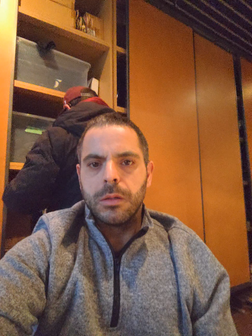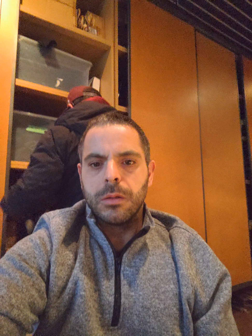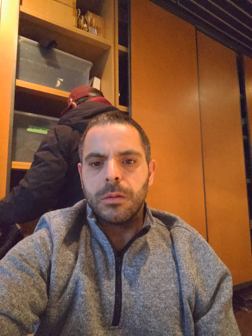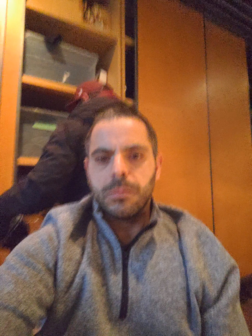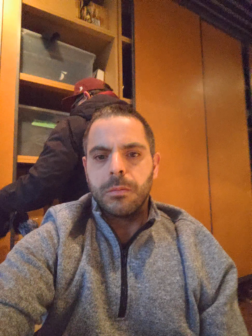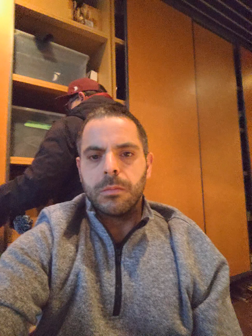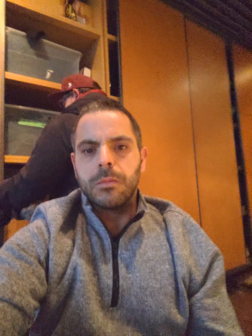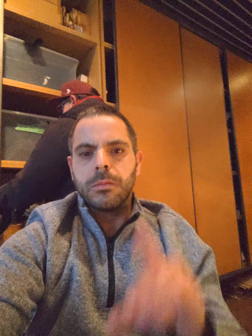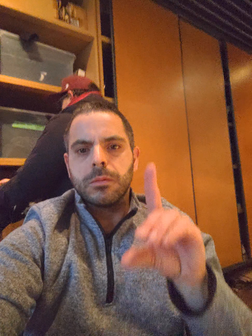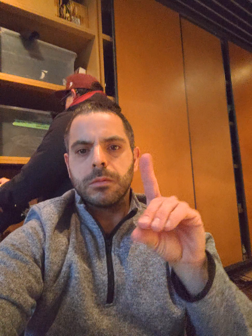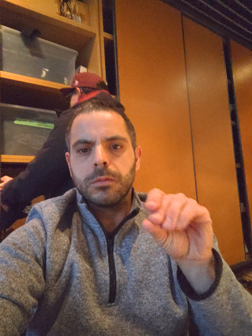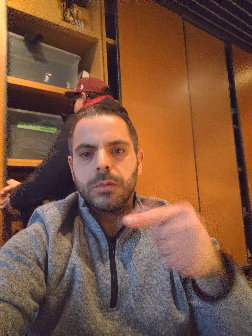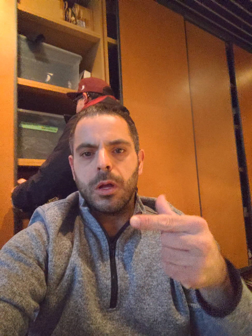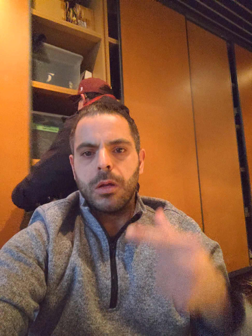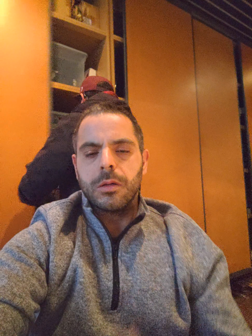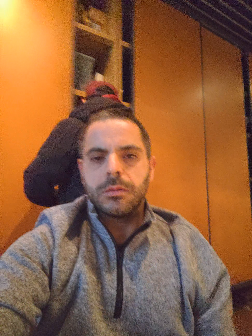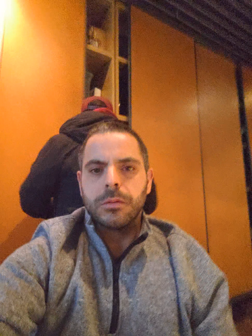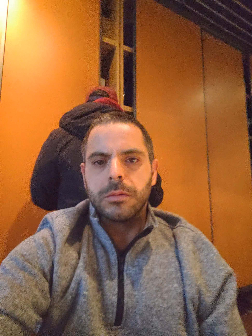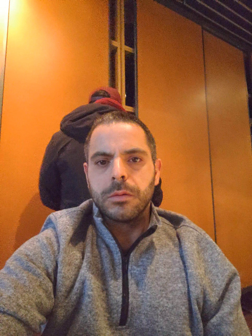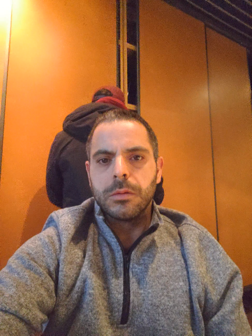dog